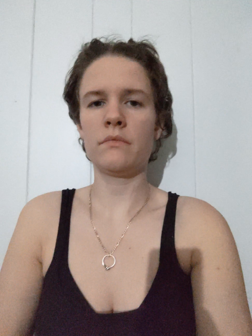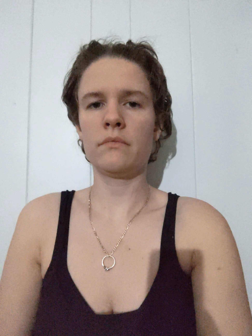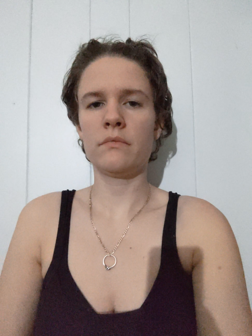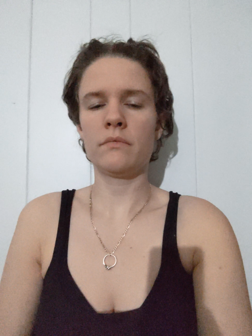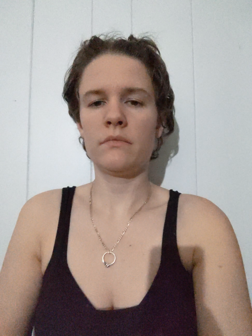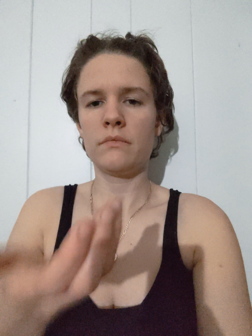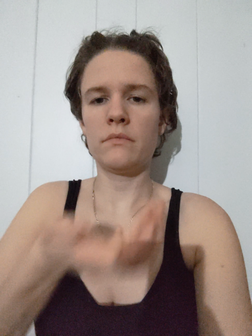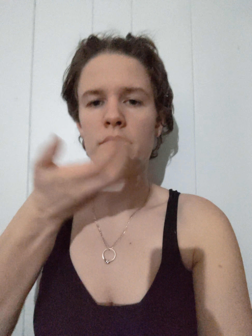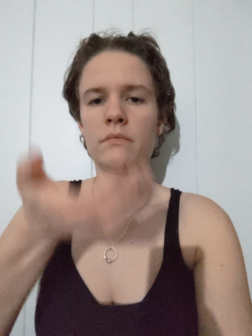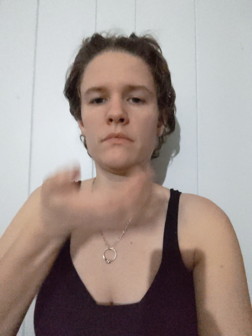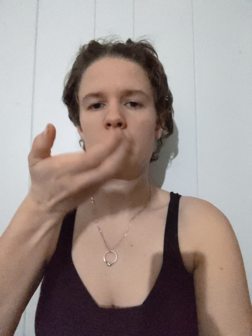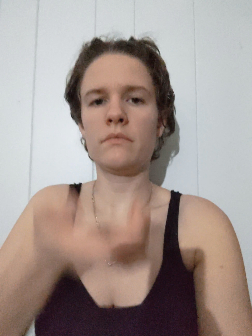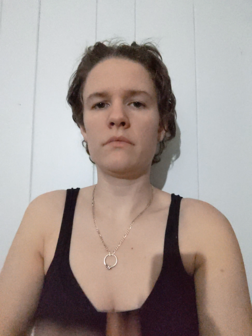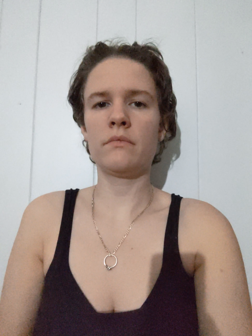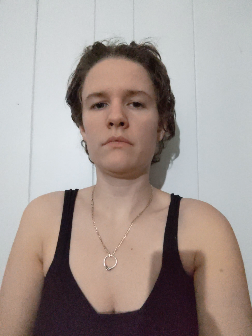cereal